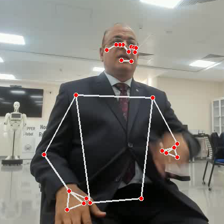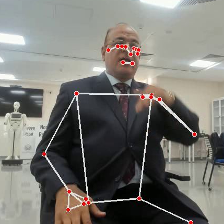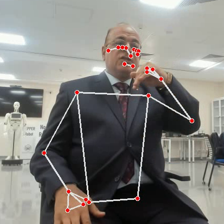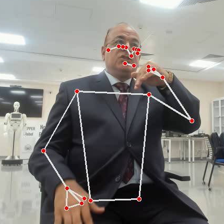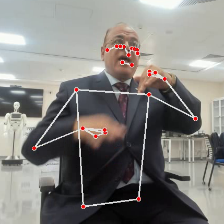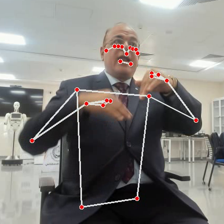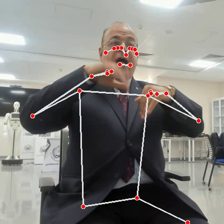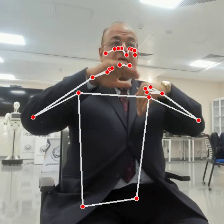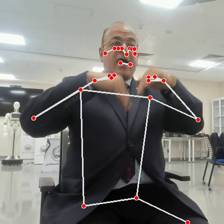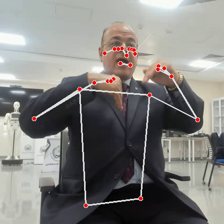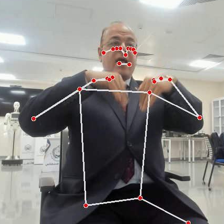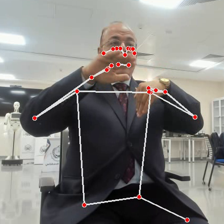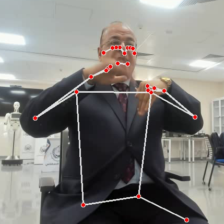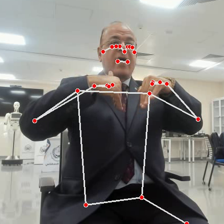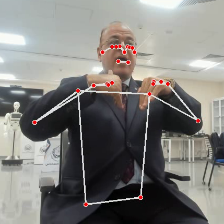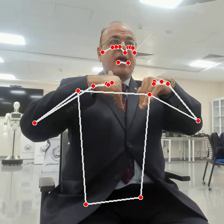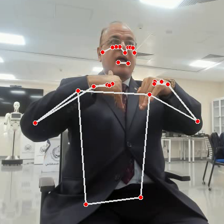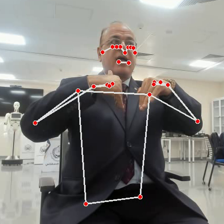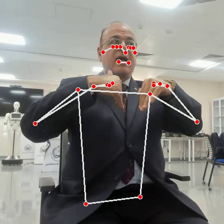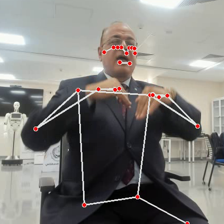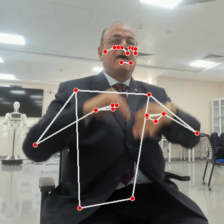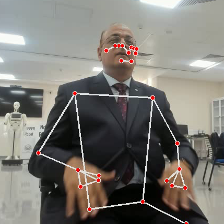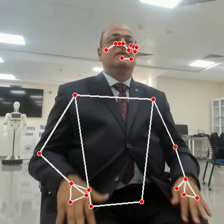shar3